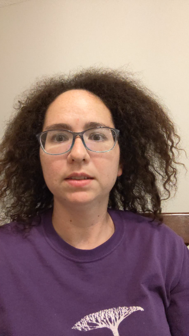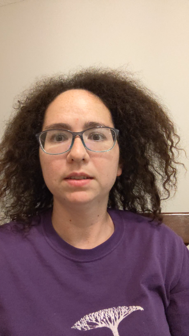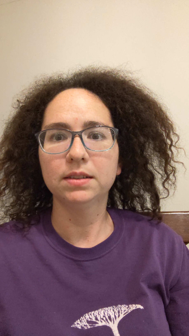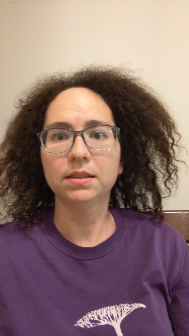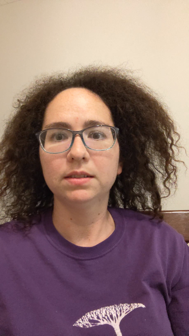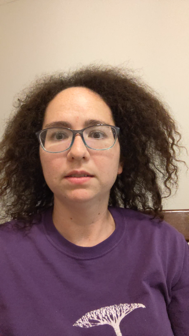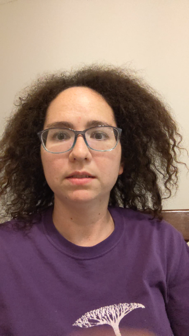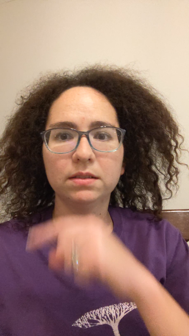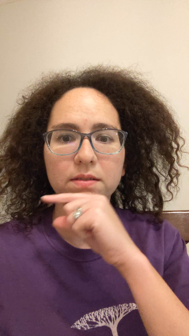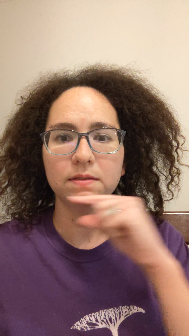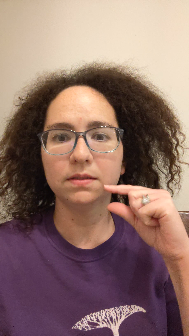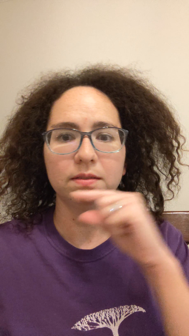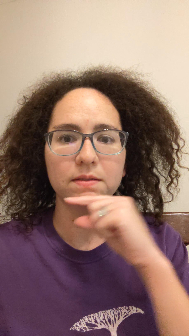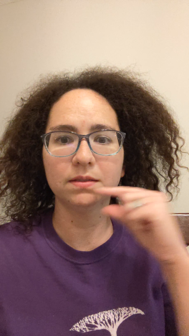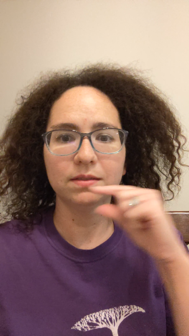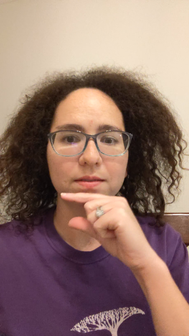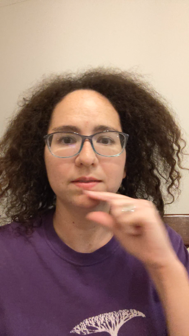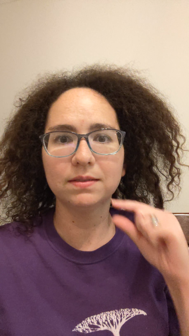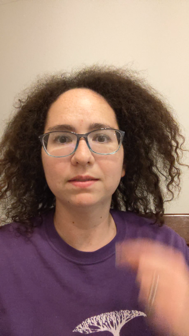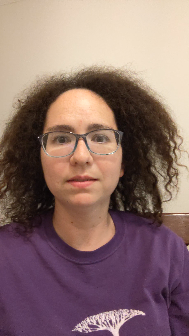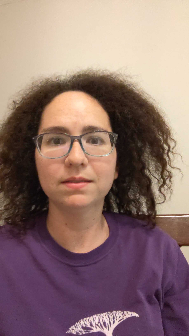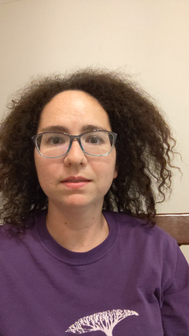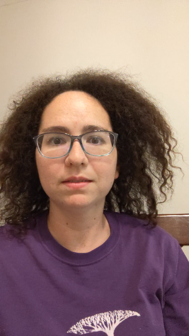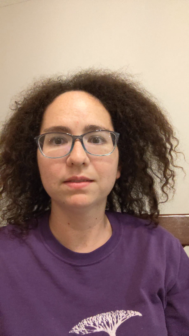glue